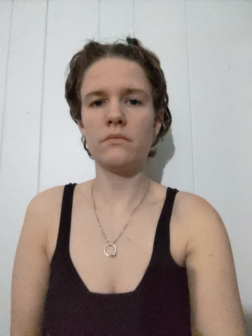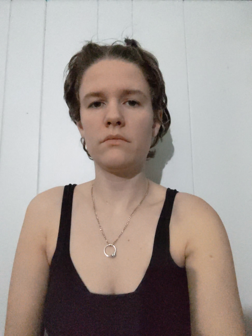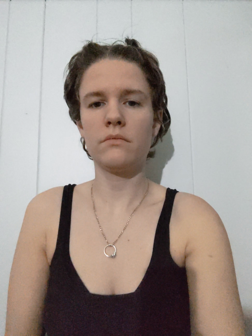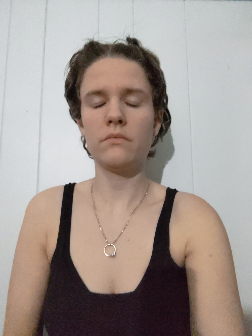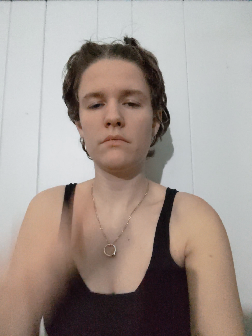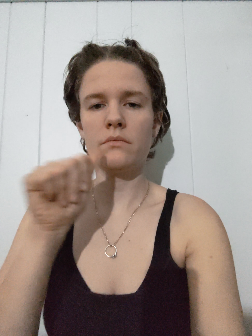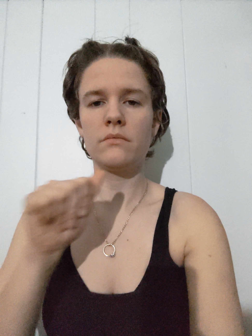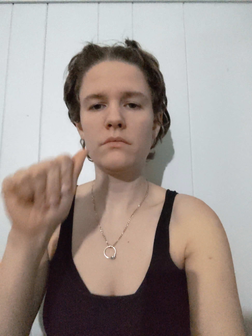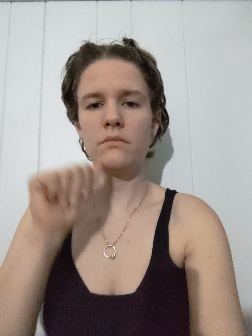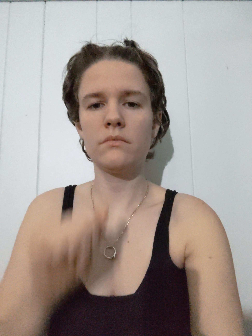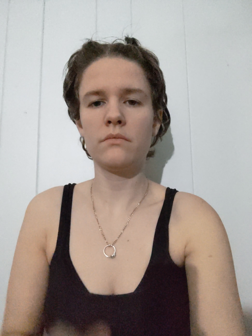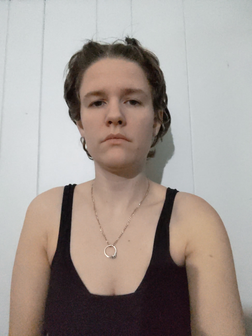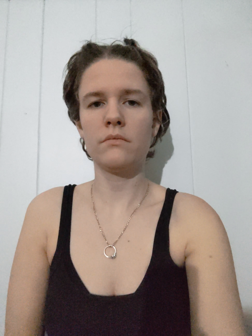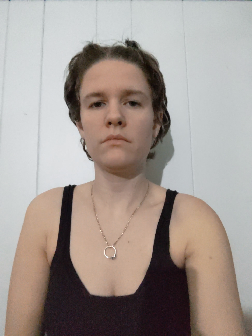aunt